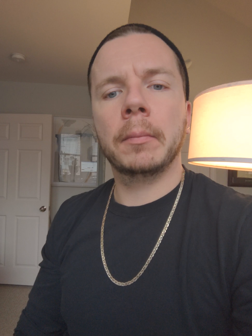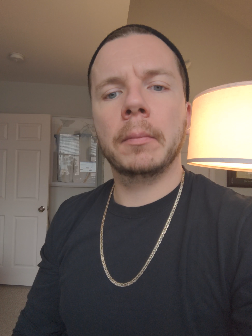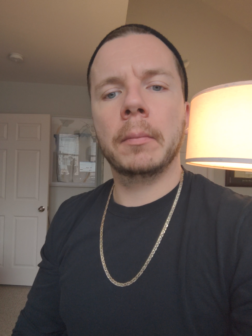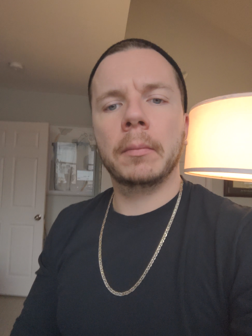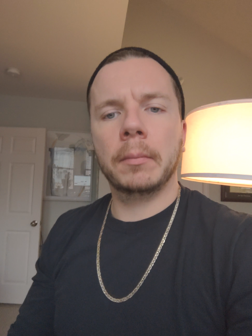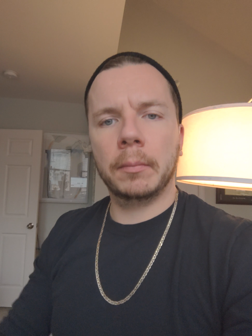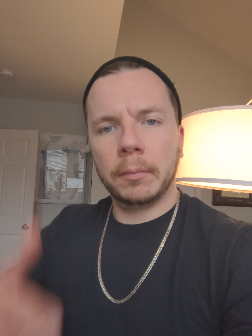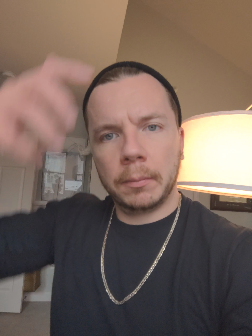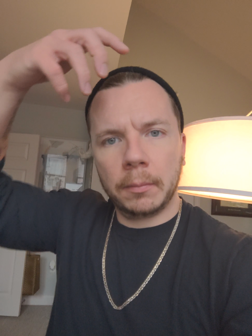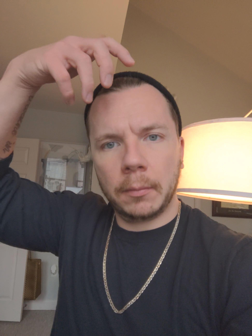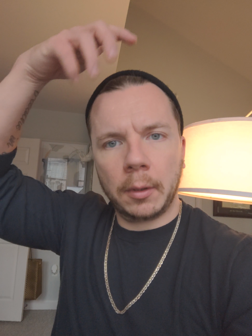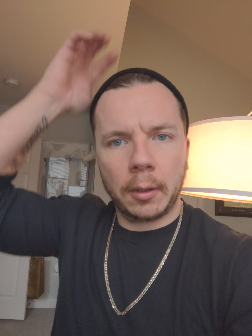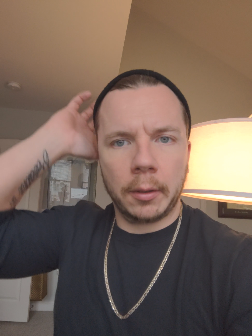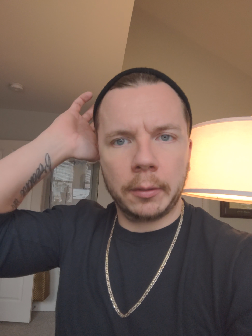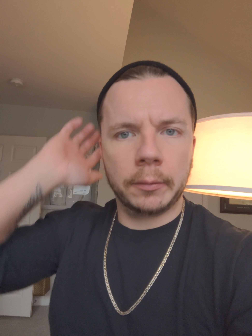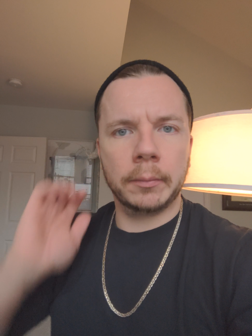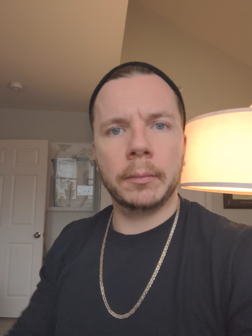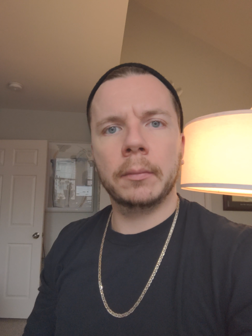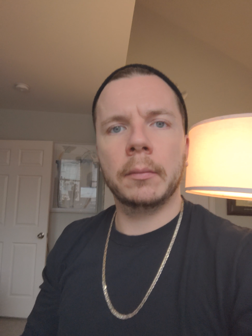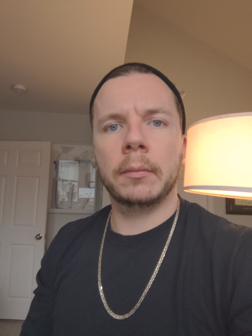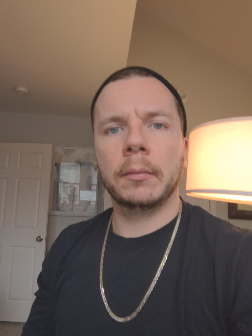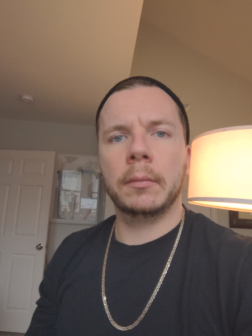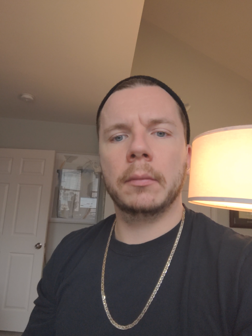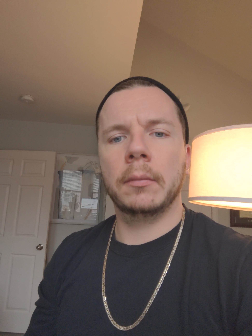lion